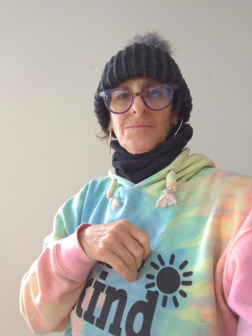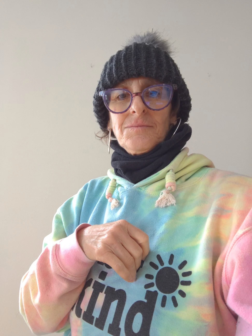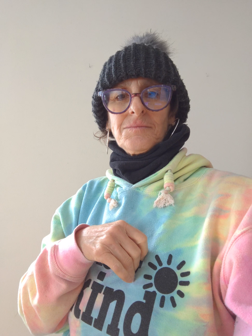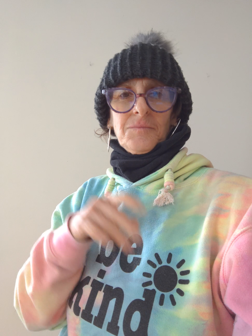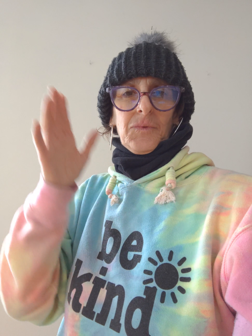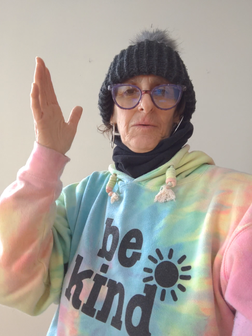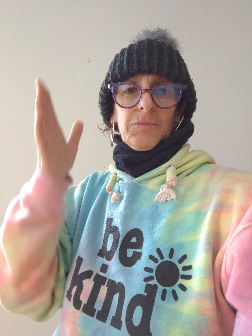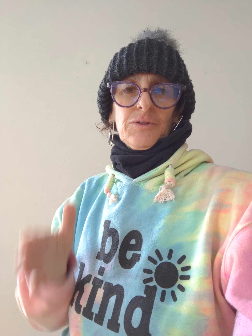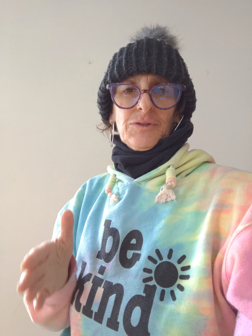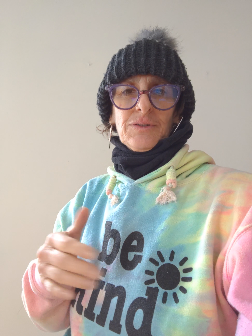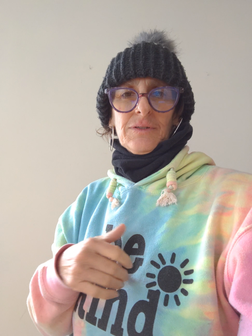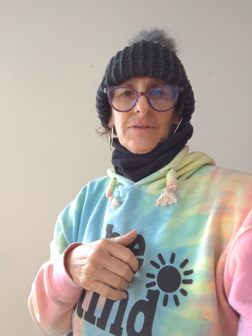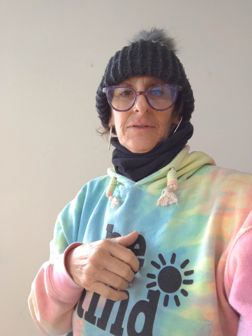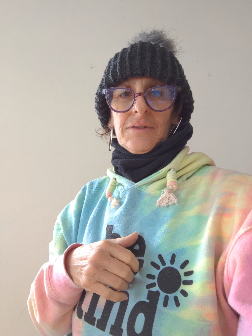person